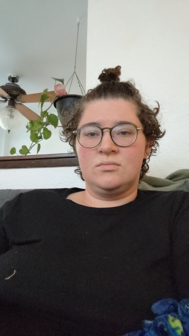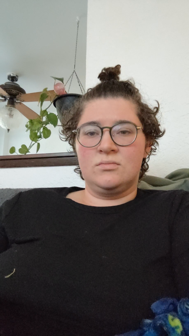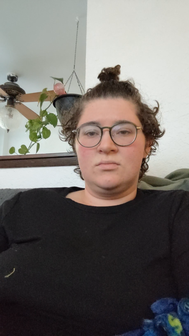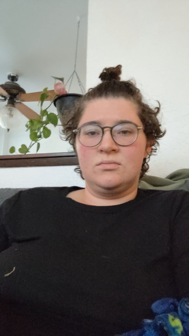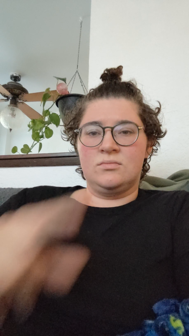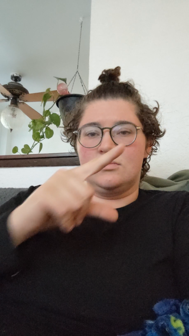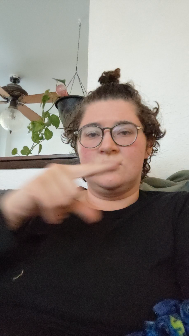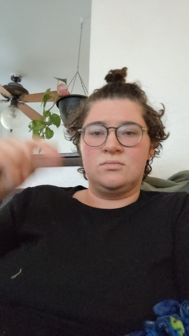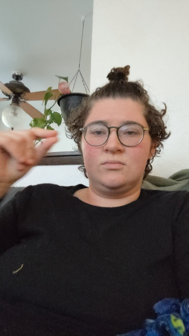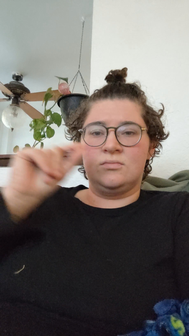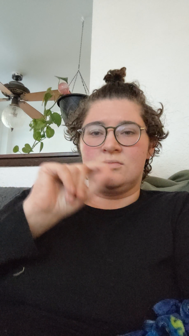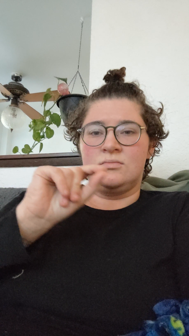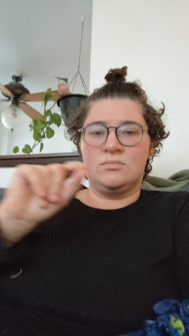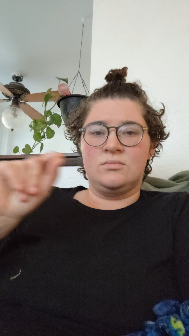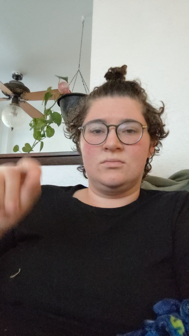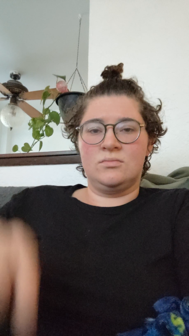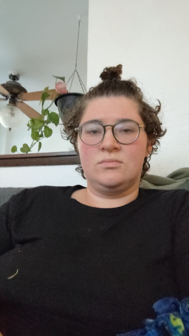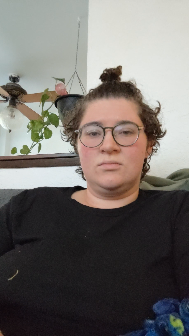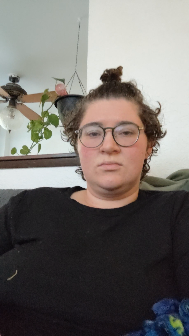peas